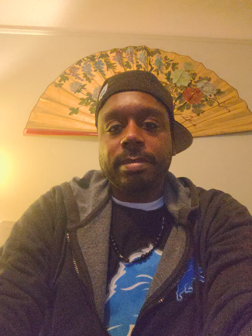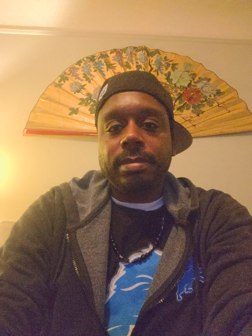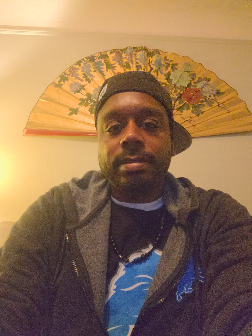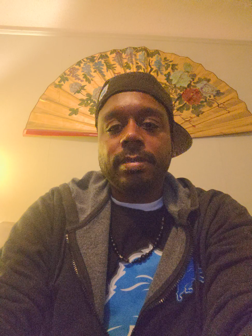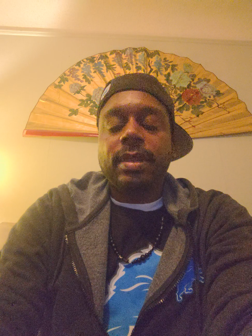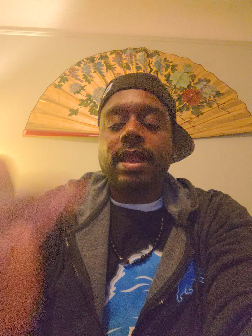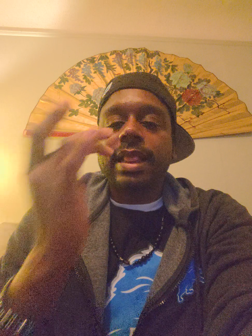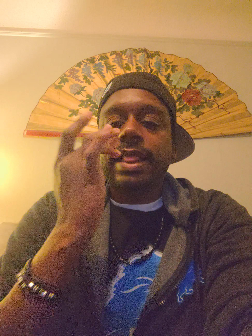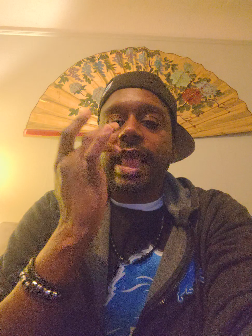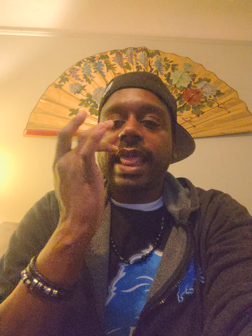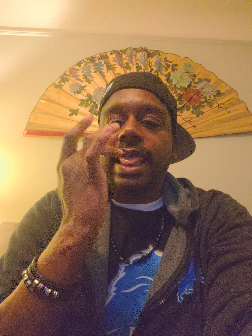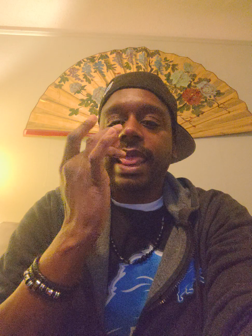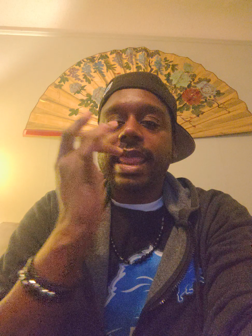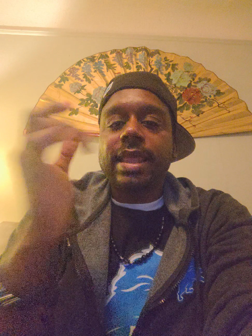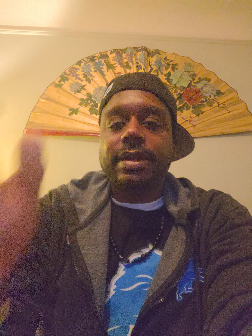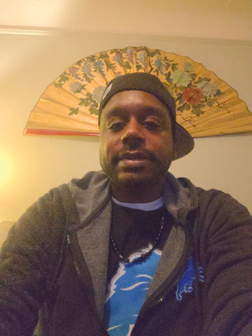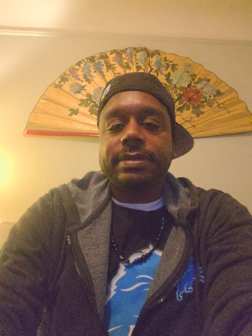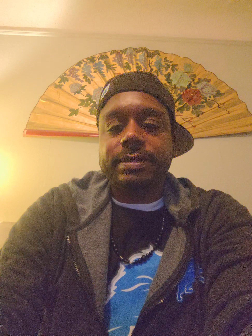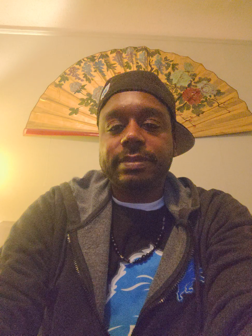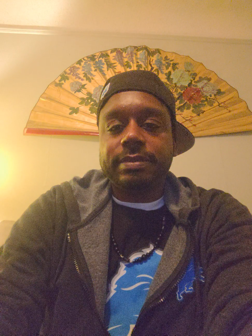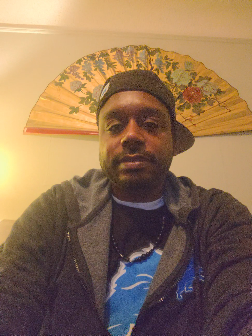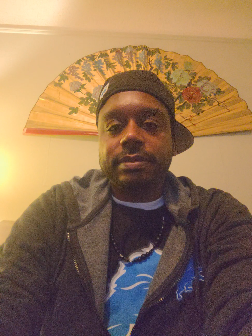taste